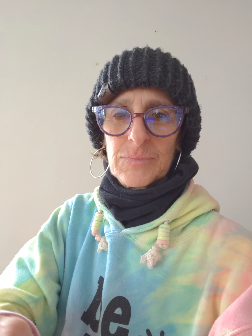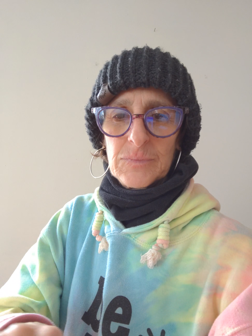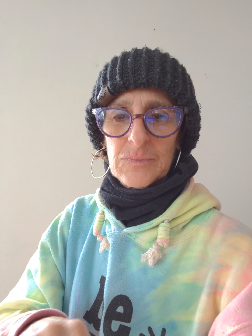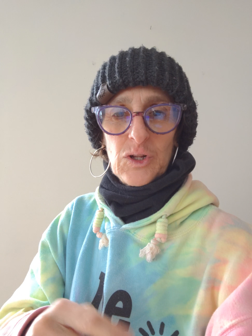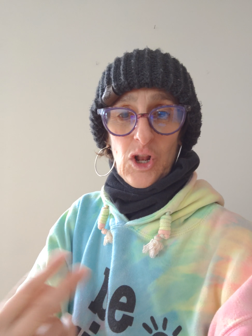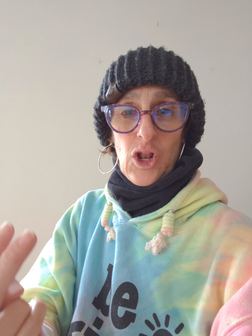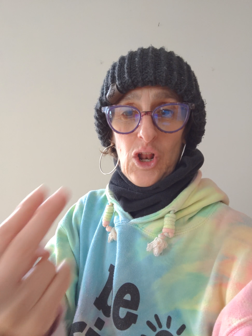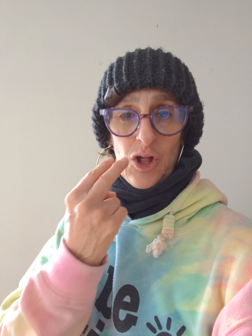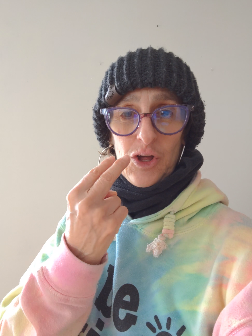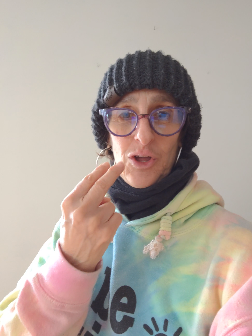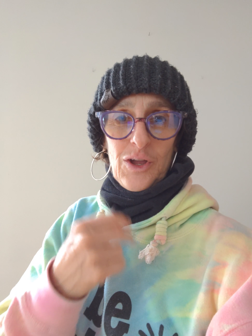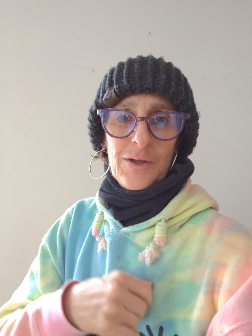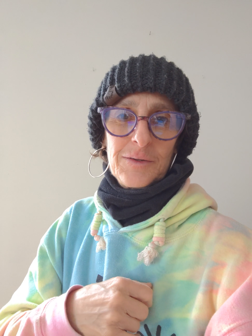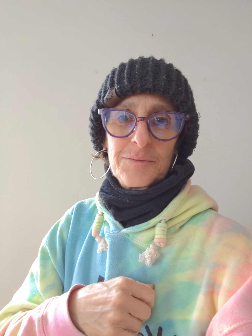look